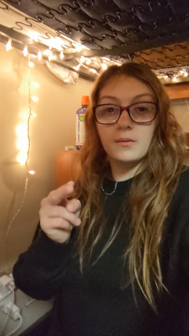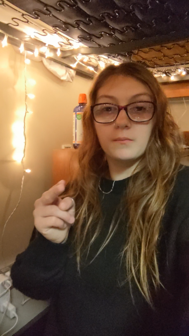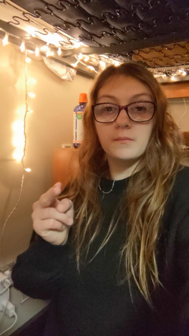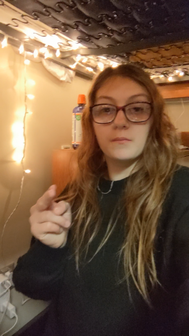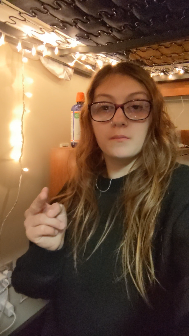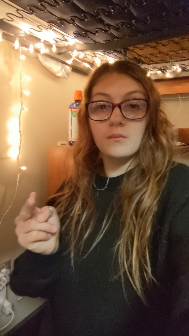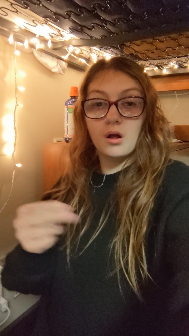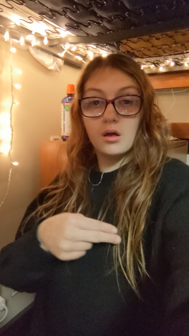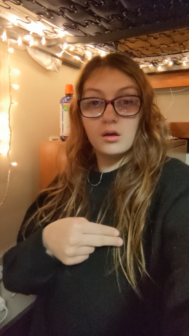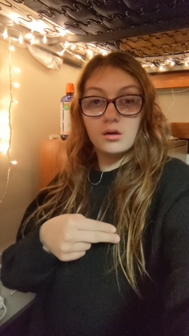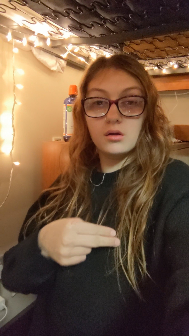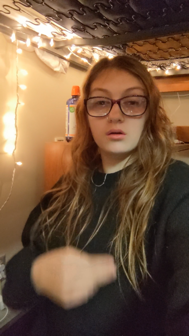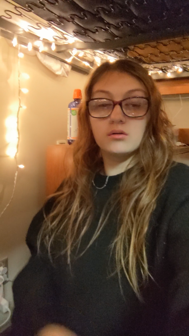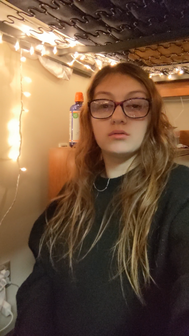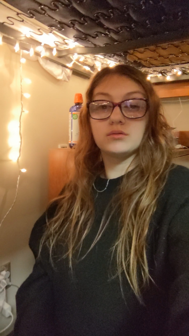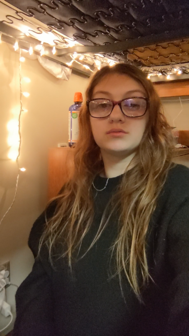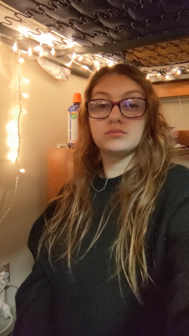belt